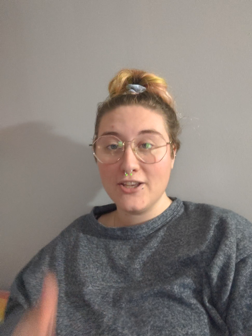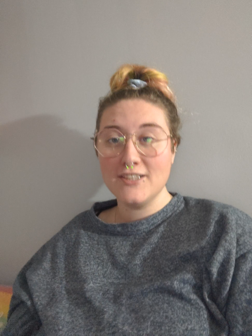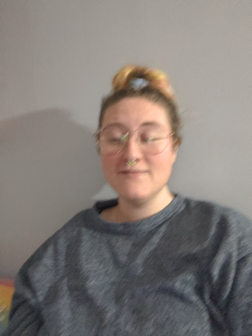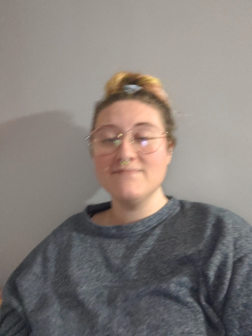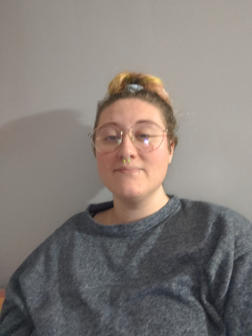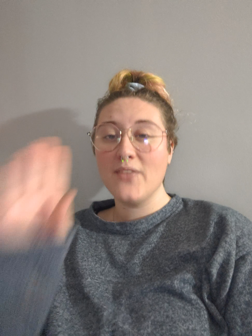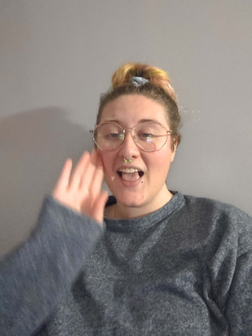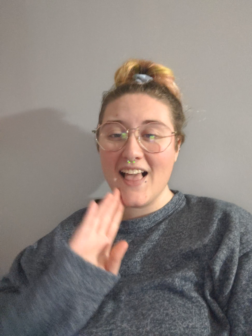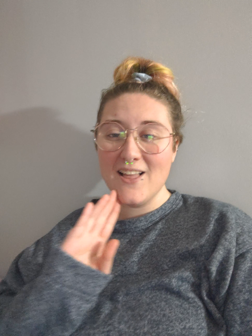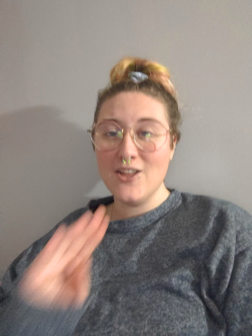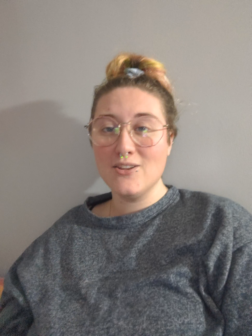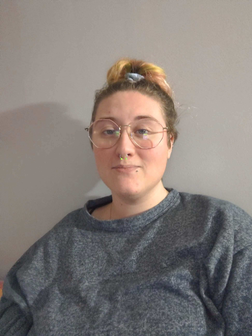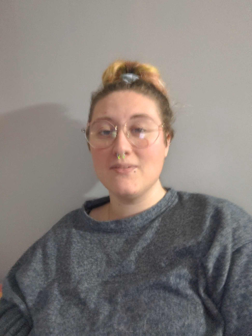brown